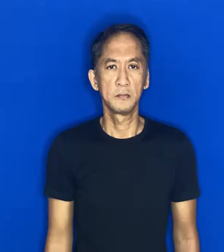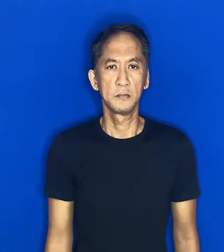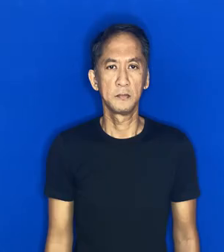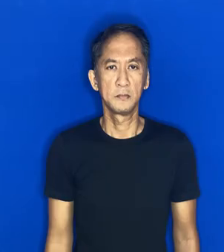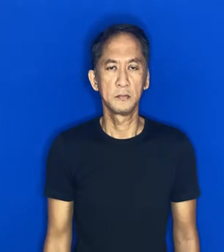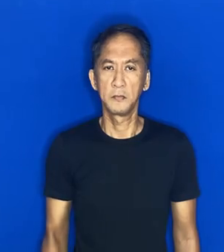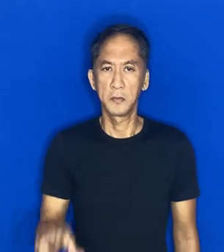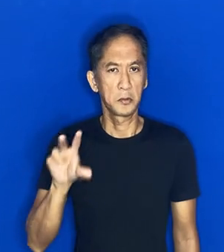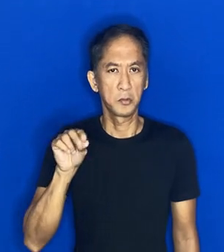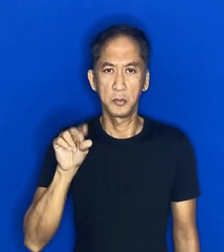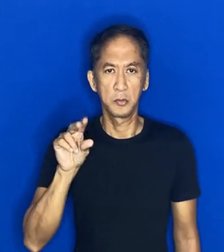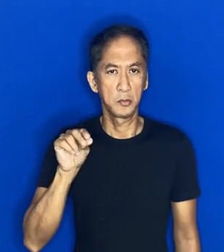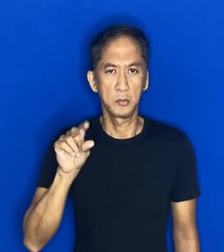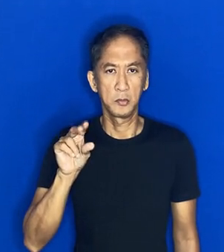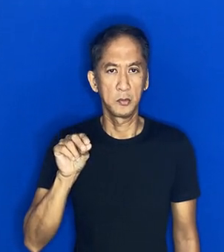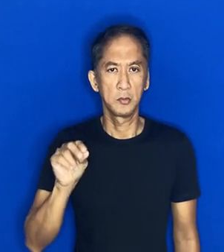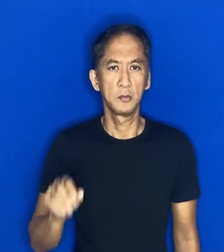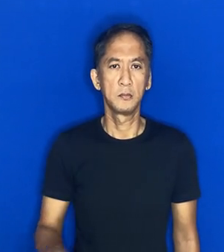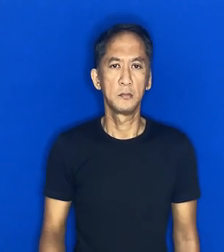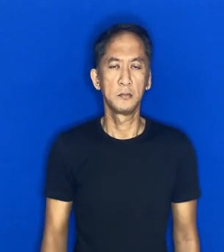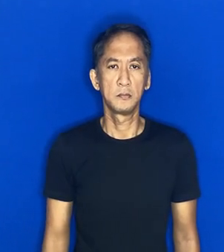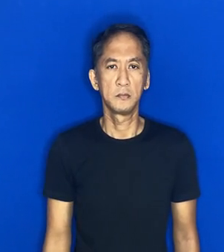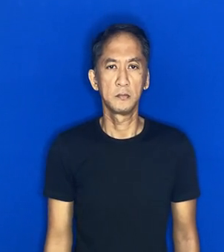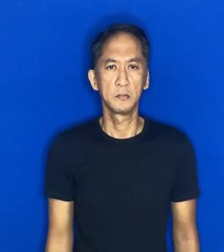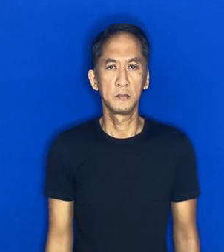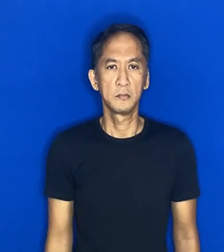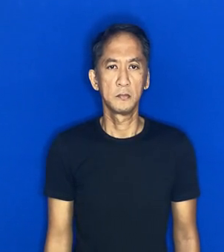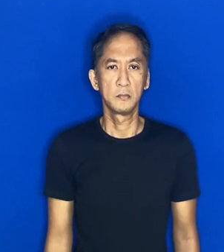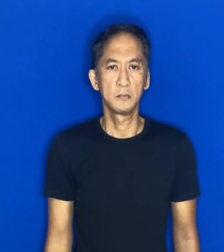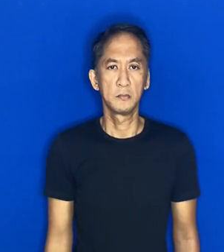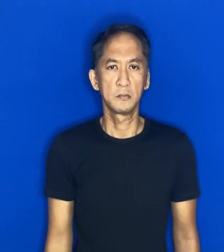no